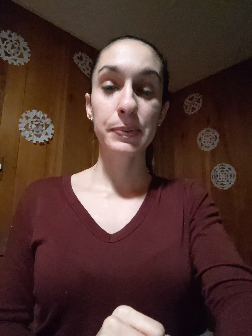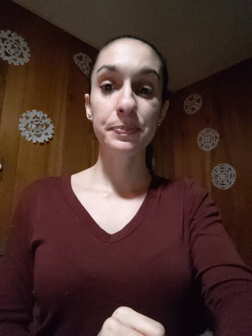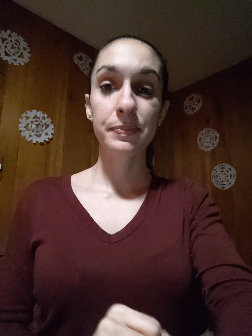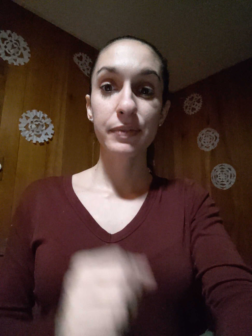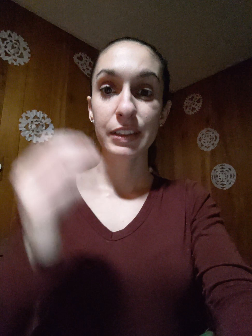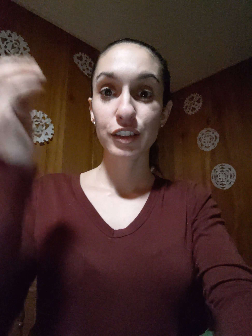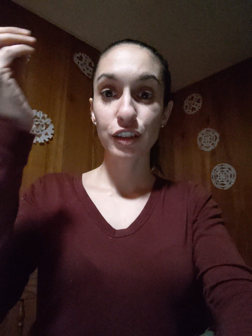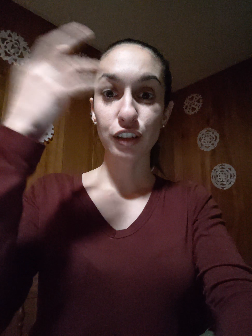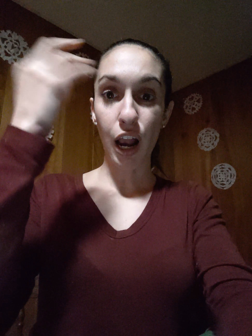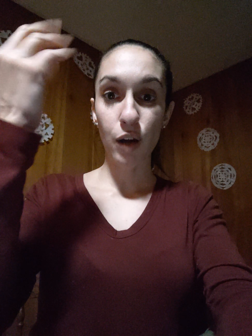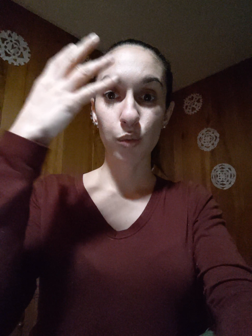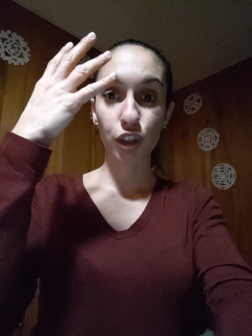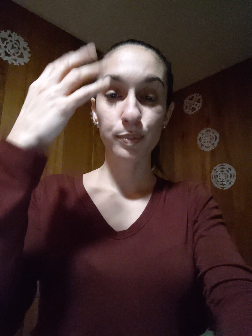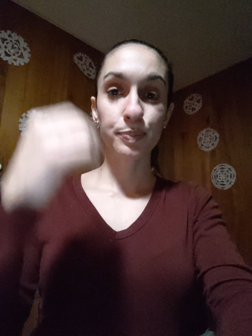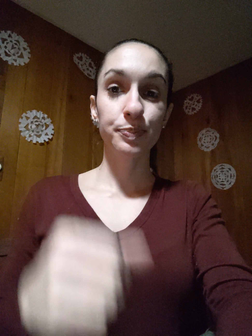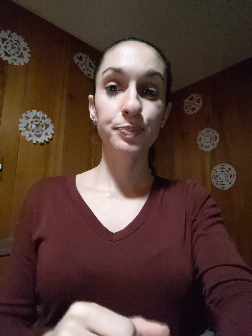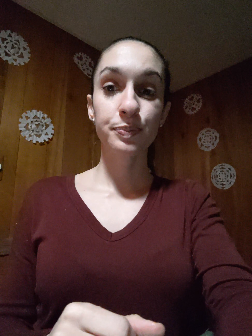shower